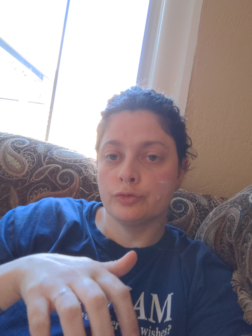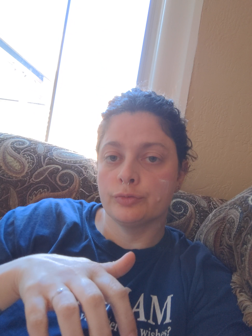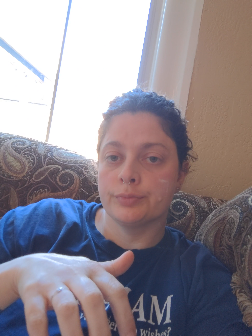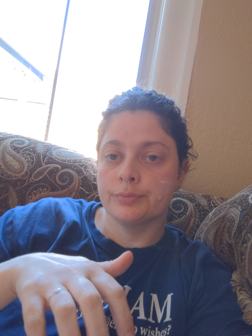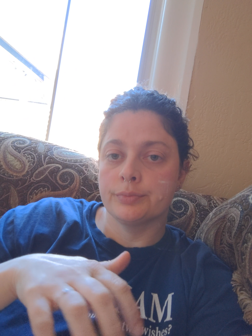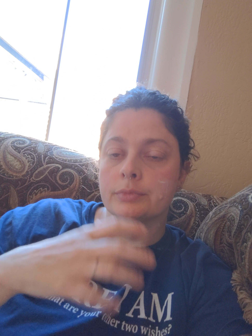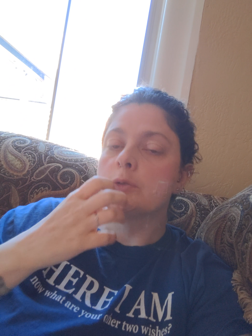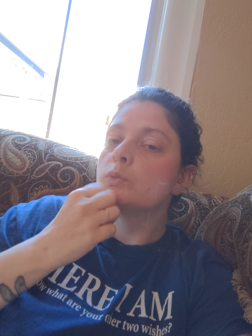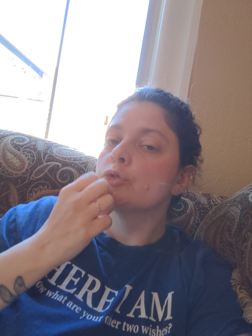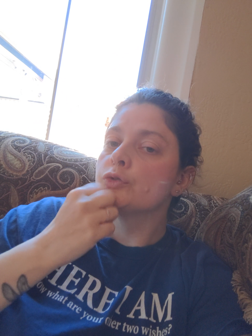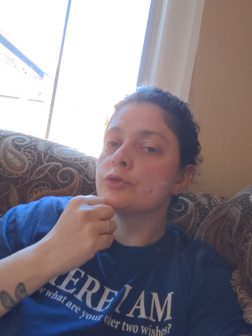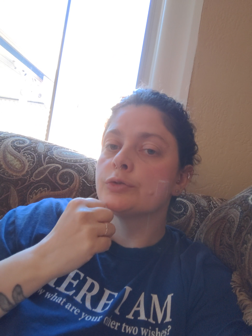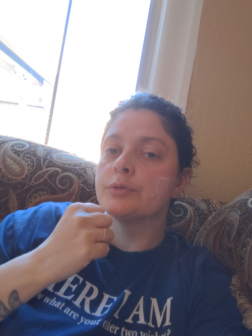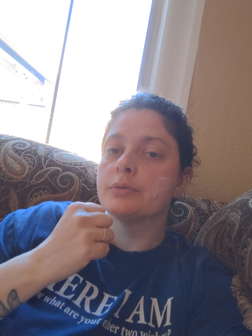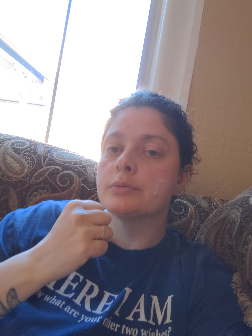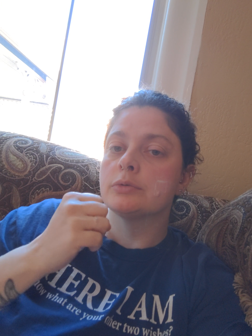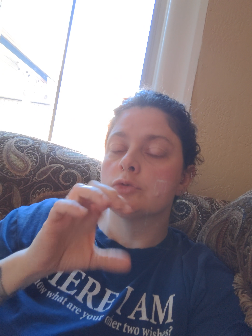underwear